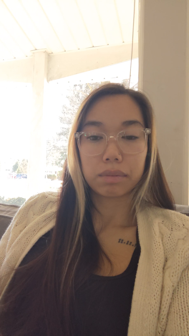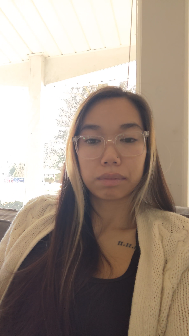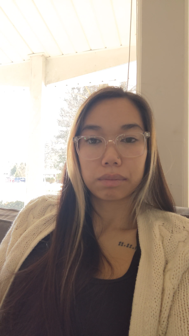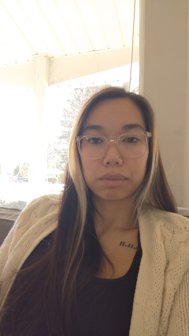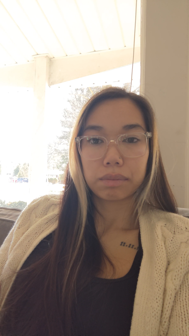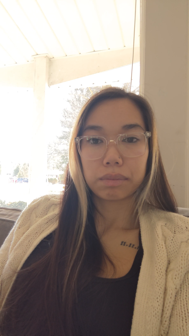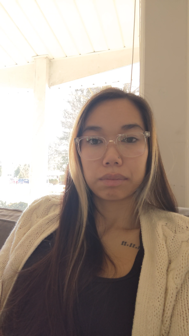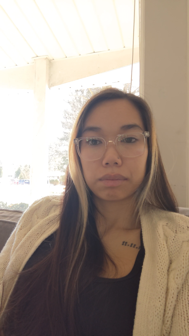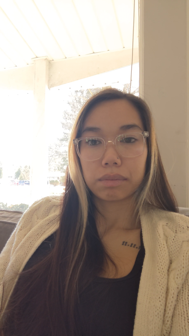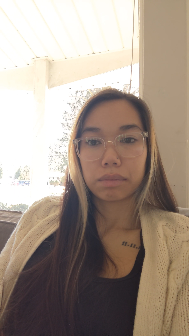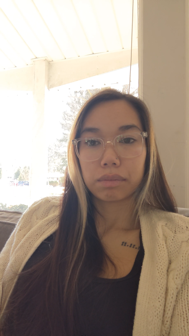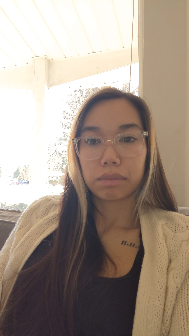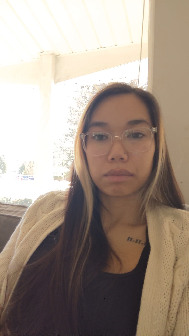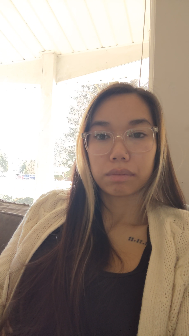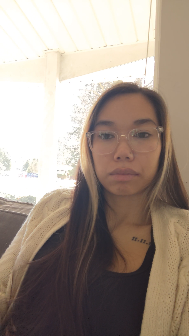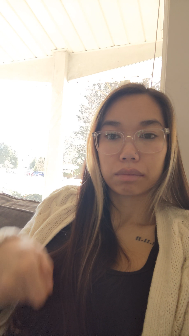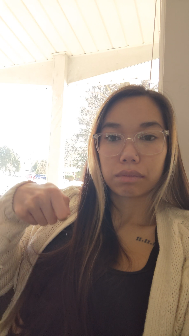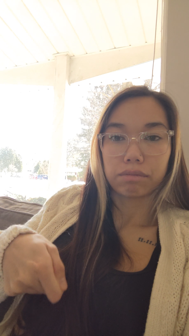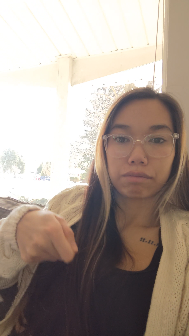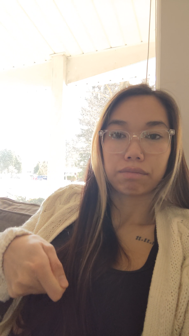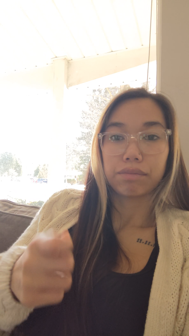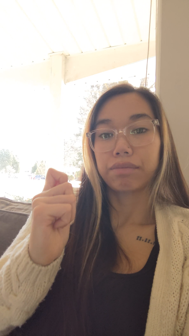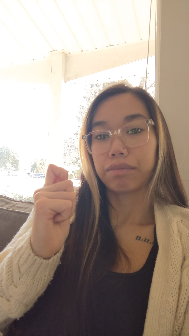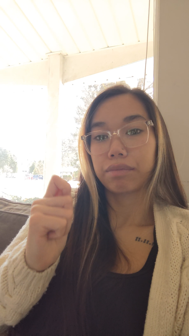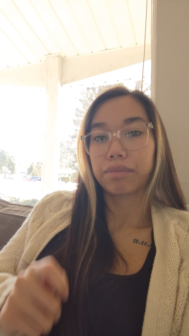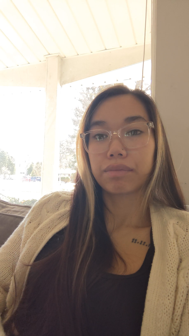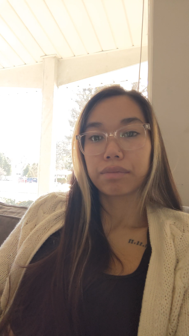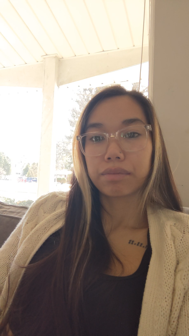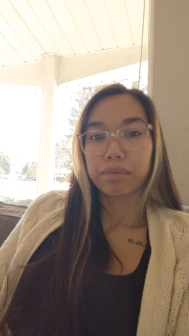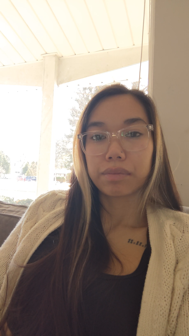shovel